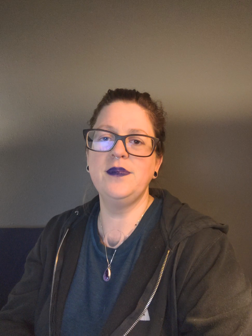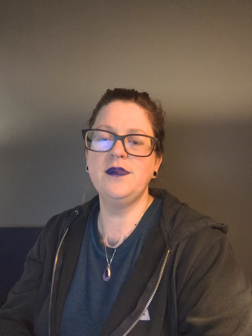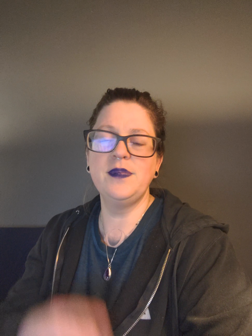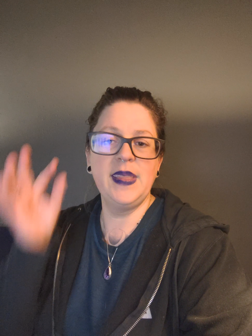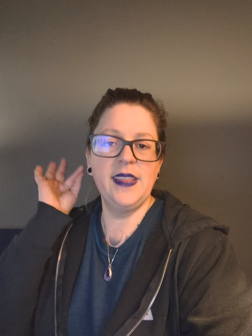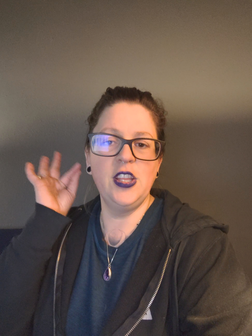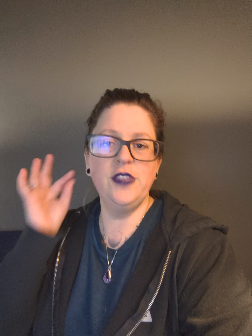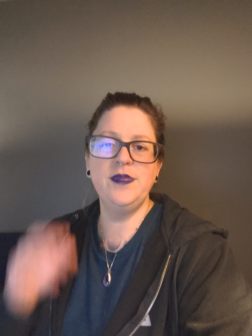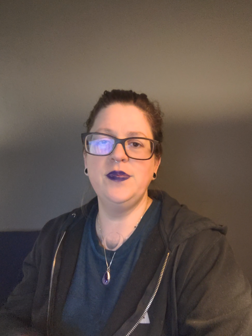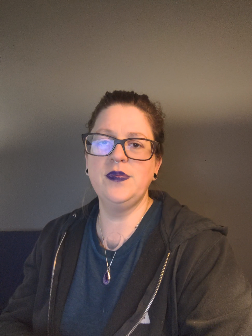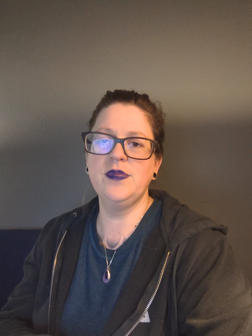hair